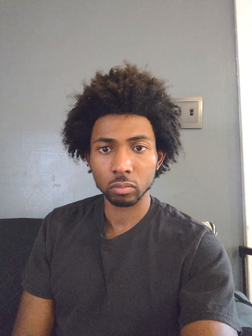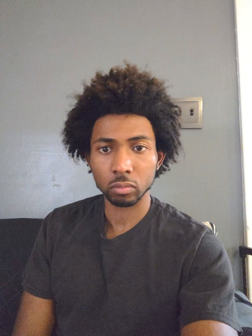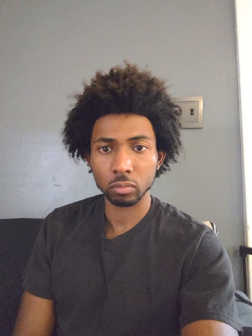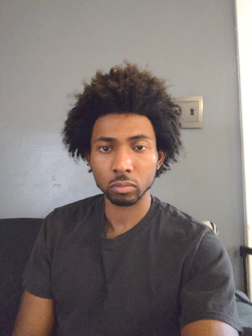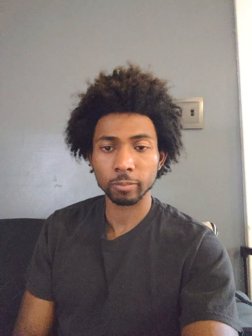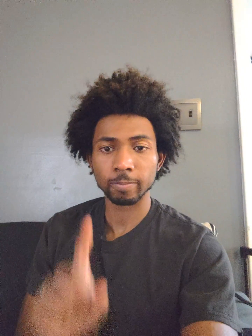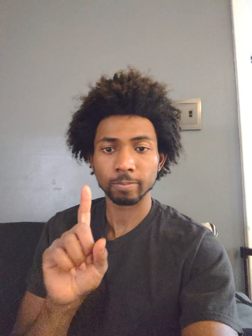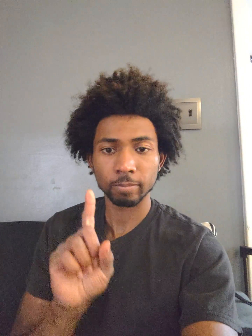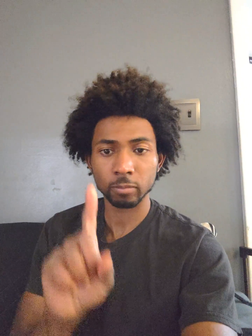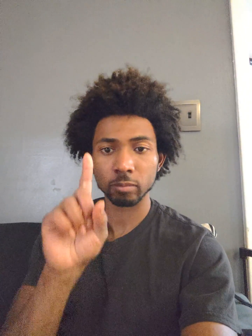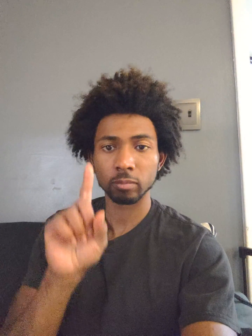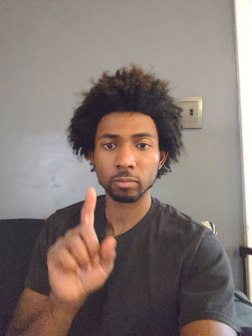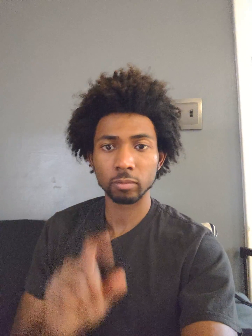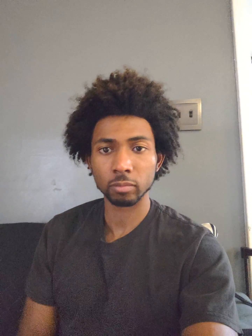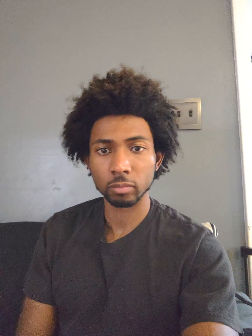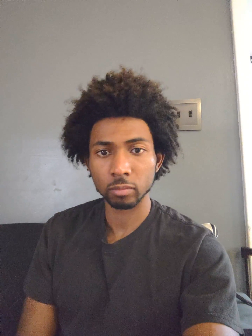bump